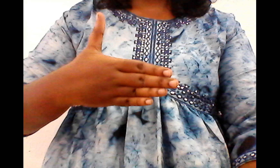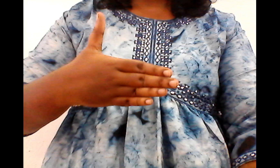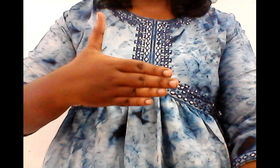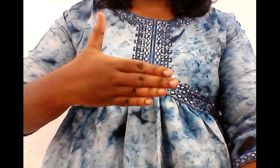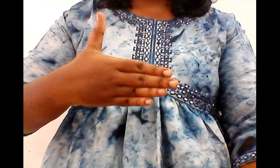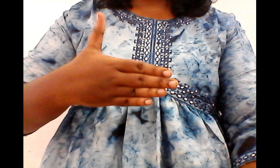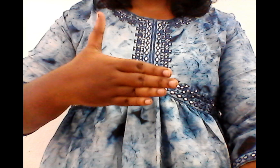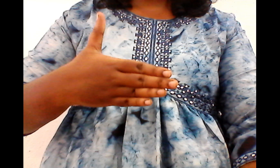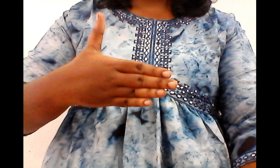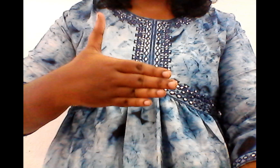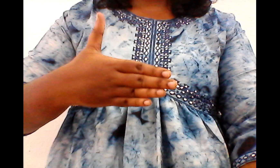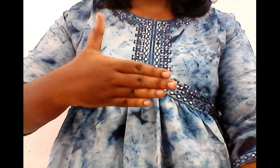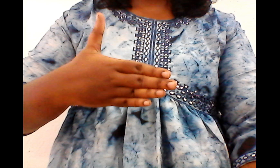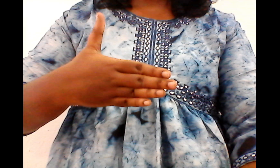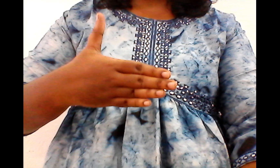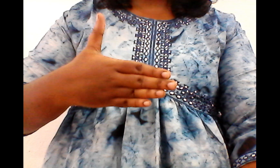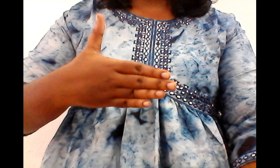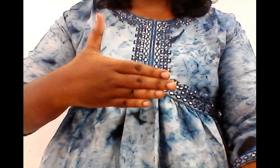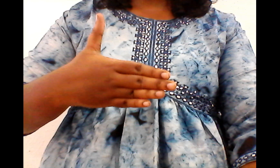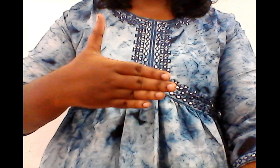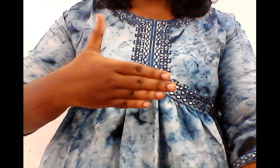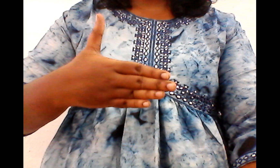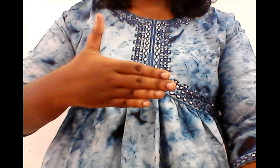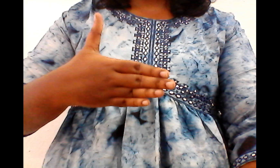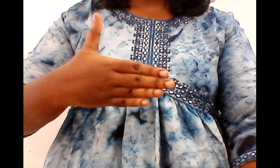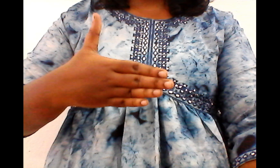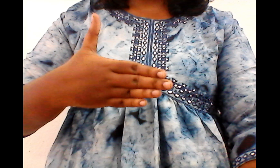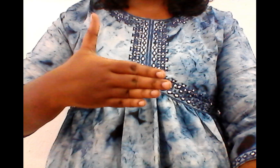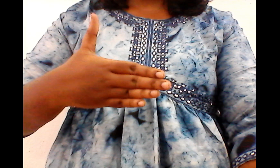ആ